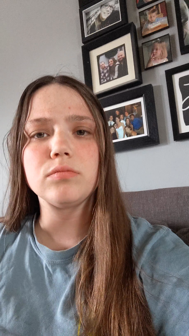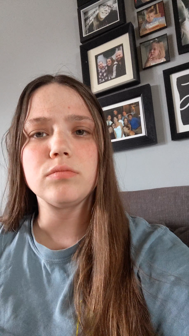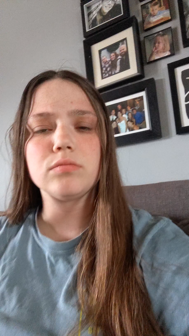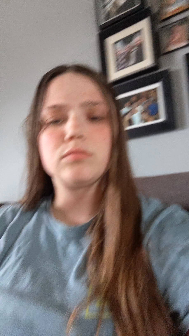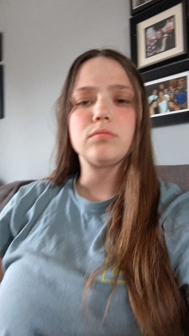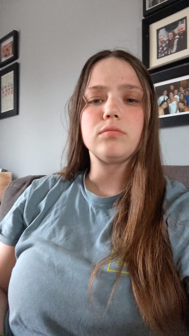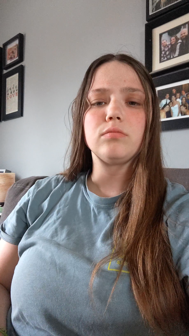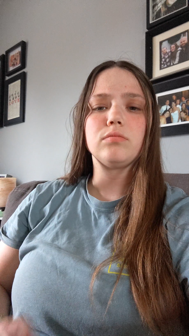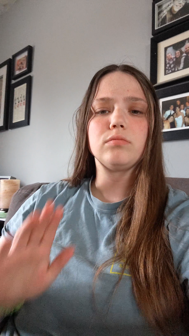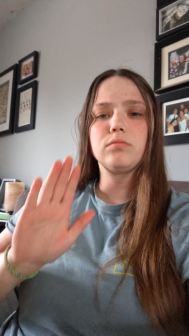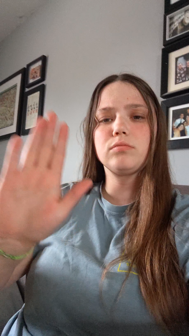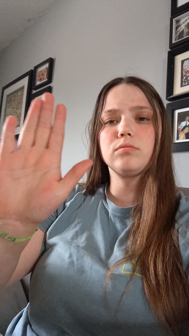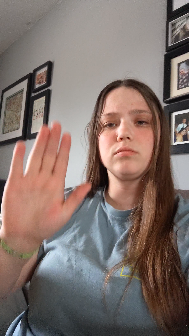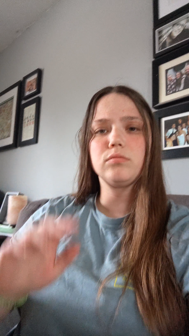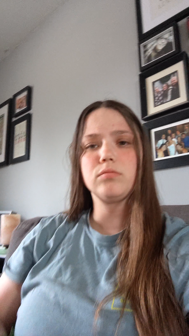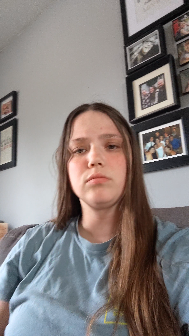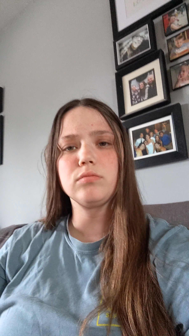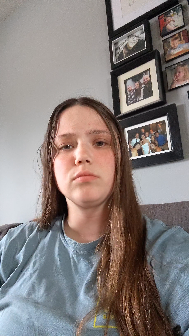push